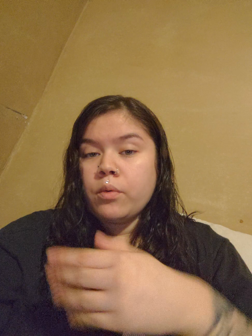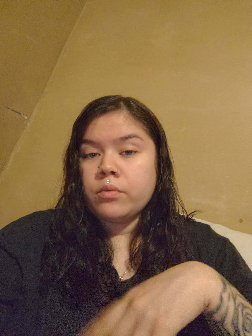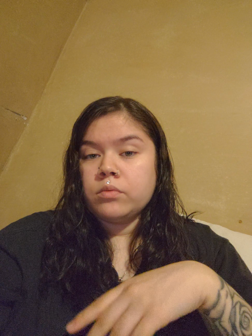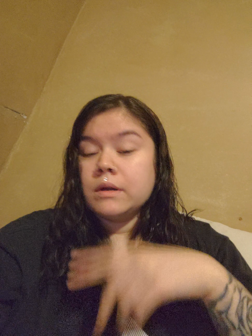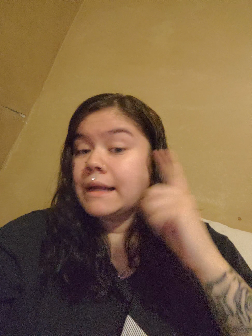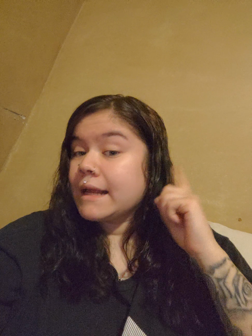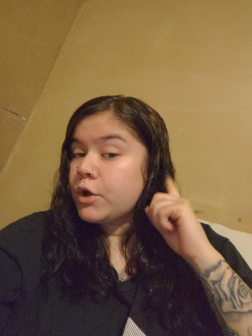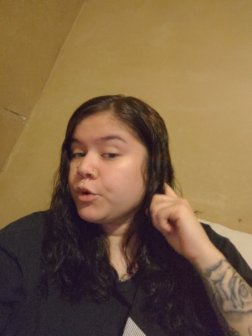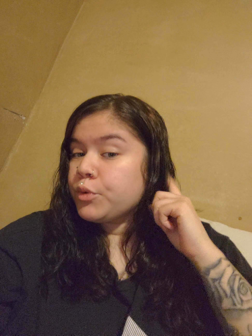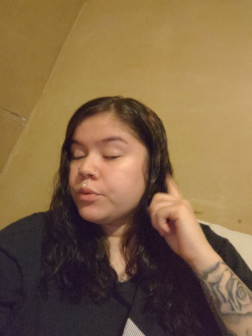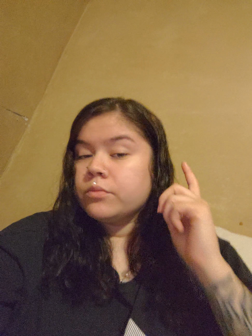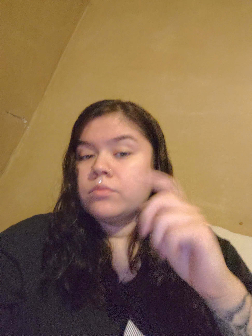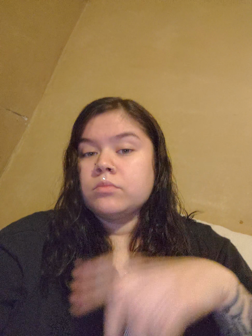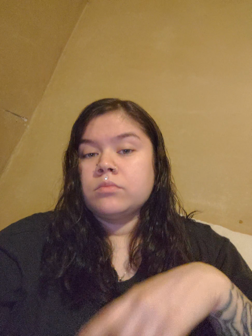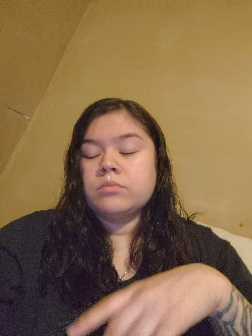ear